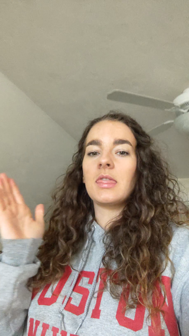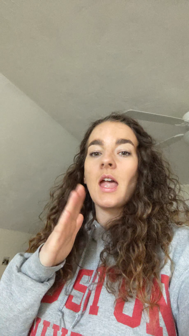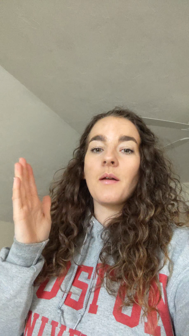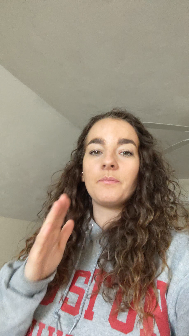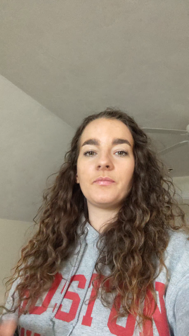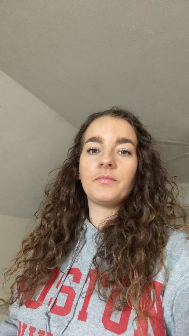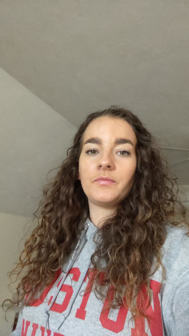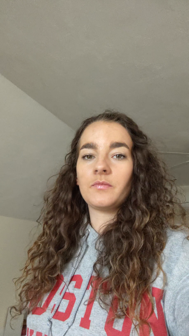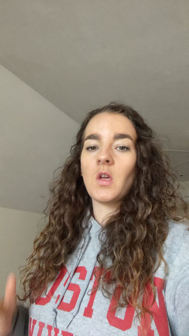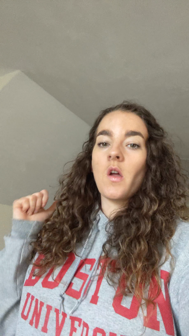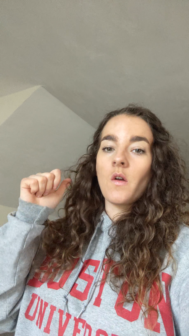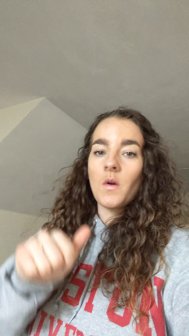coats